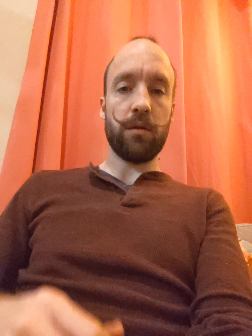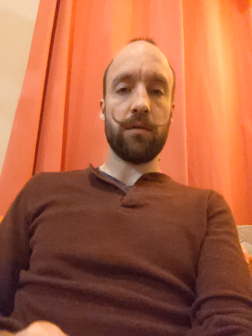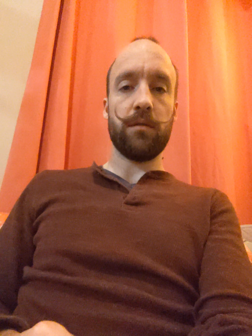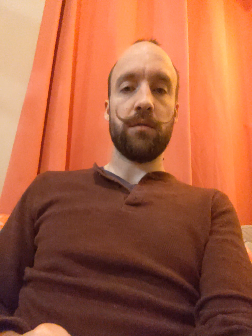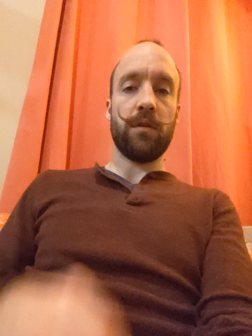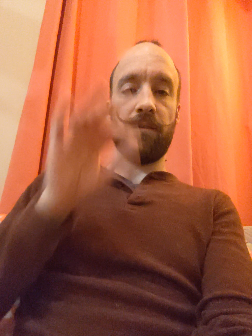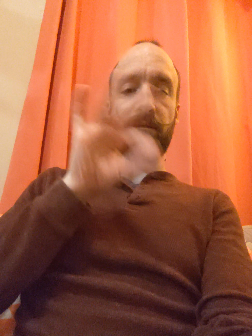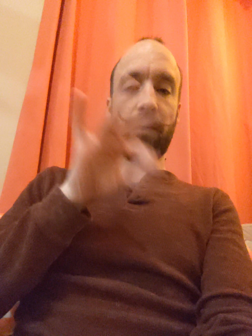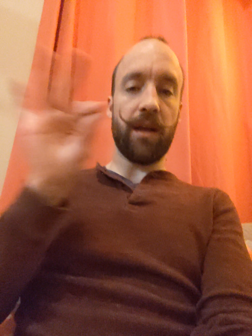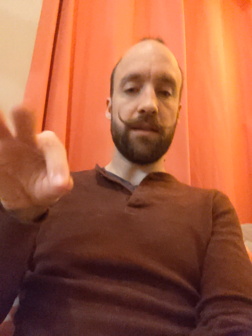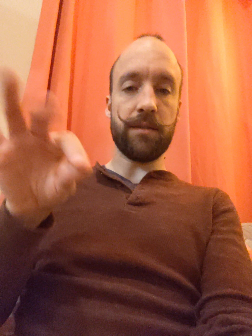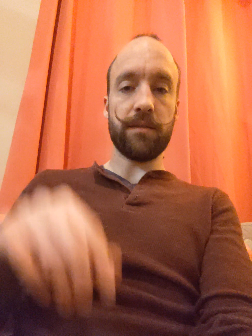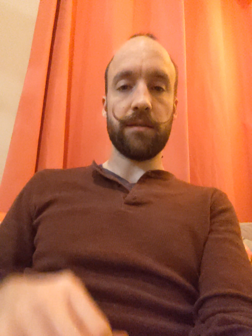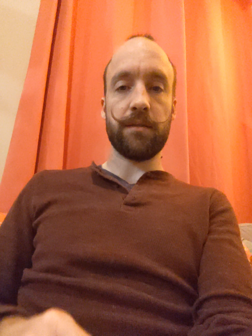french fries